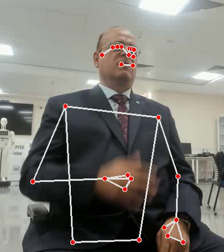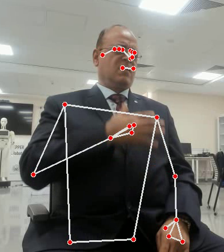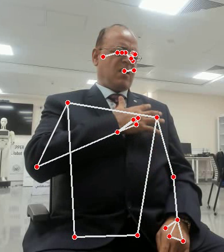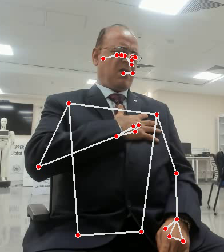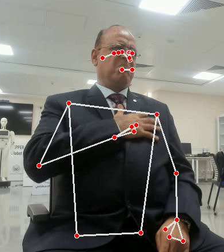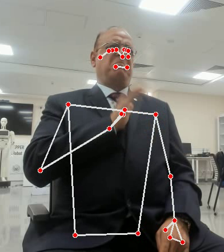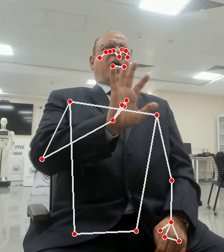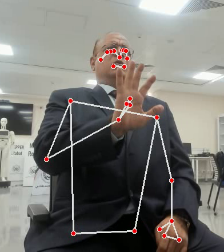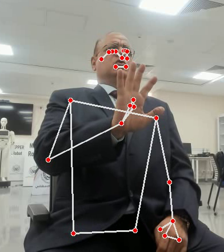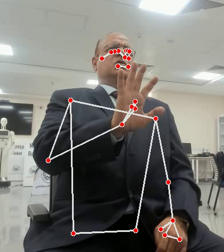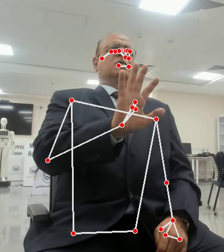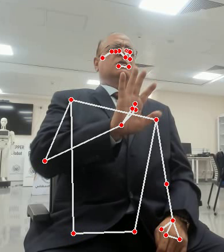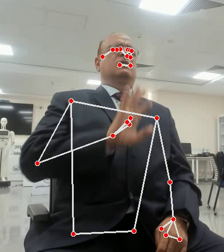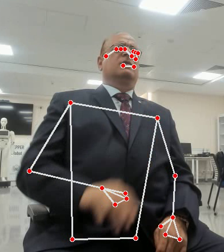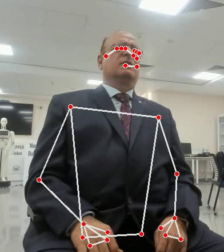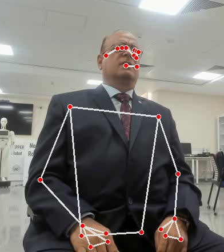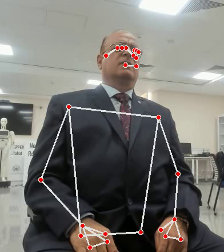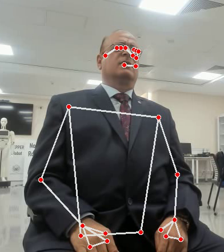bkrh